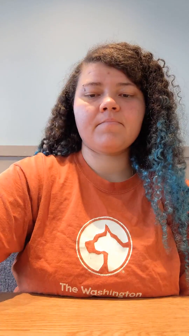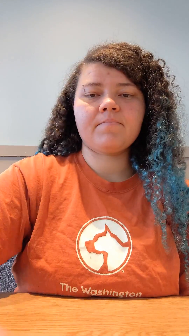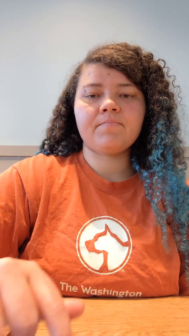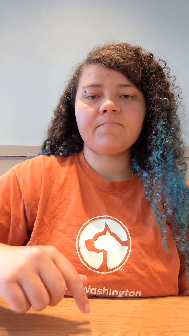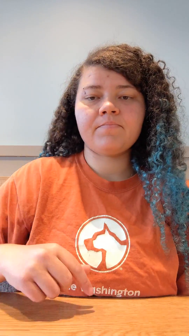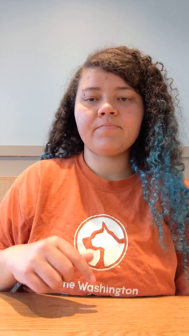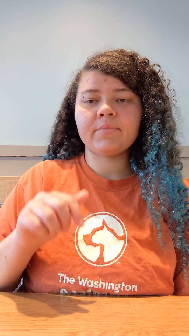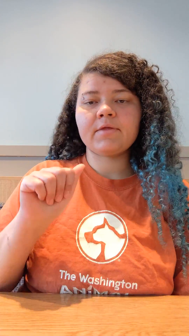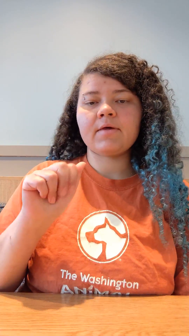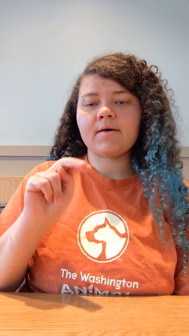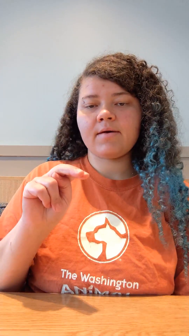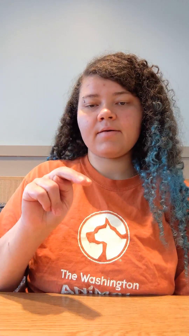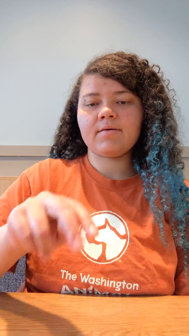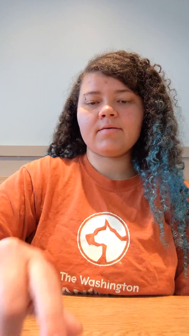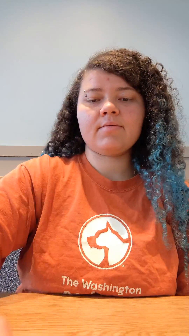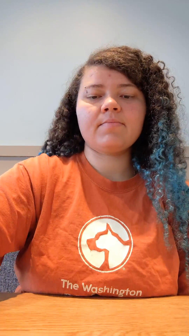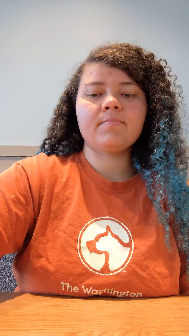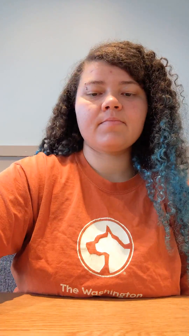an